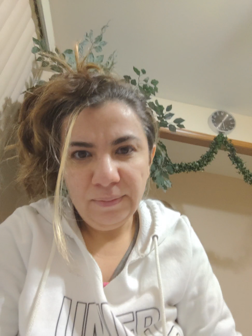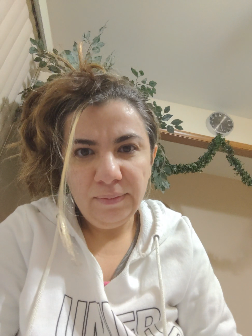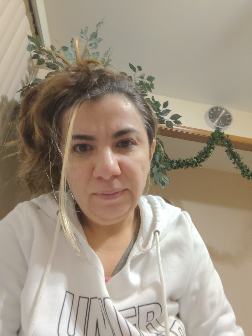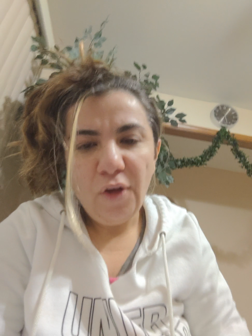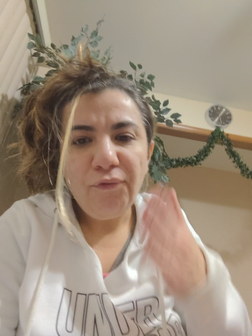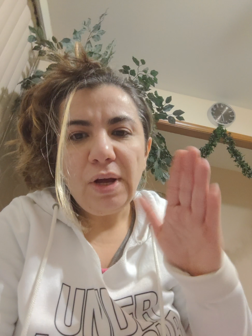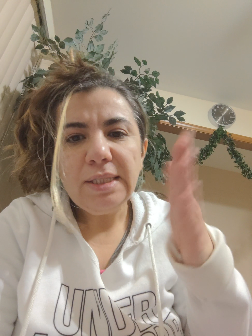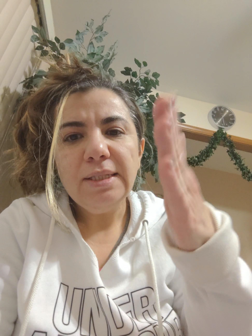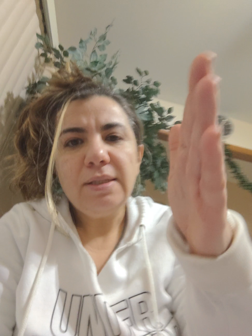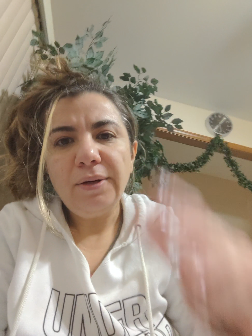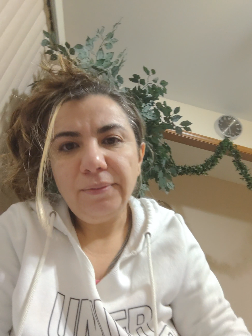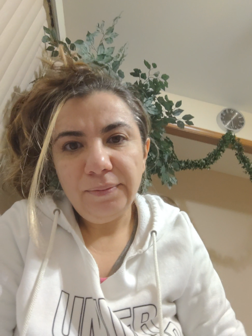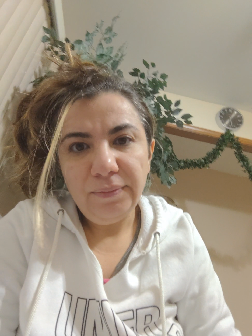fish